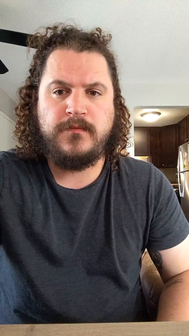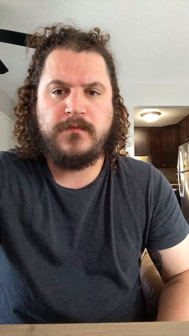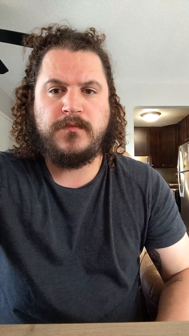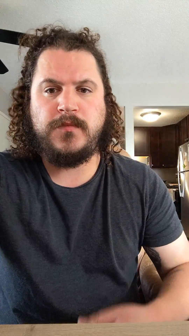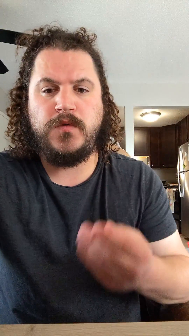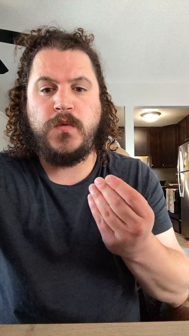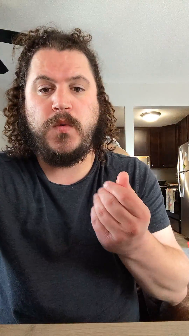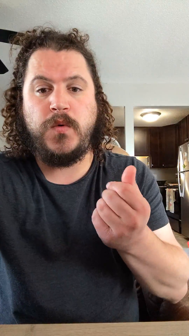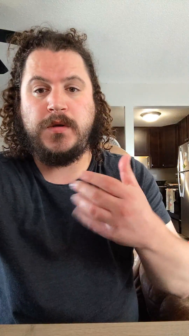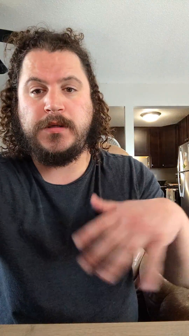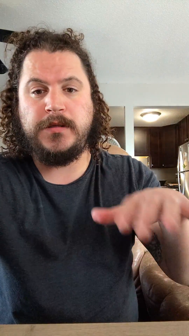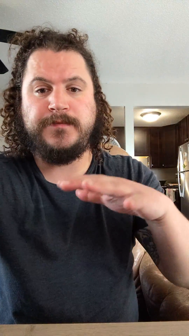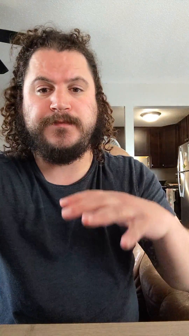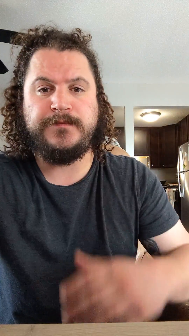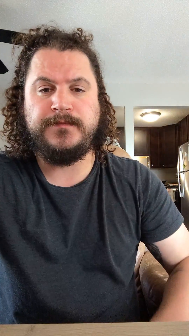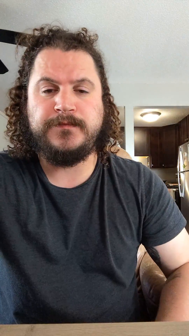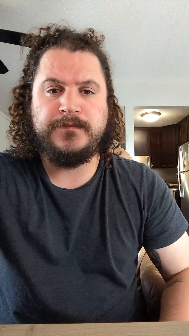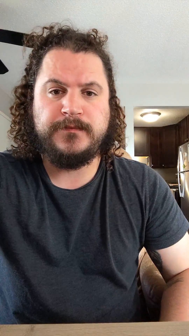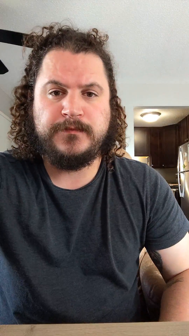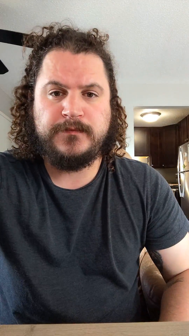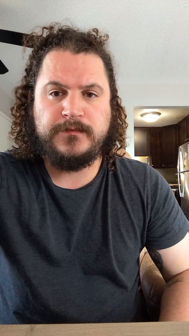garden